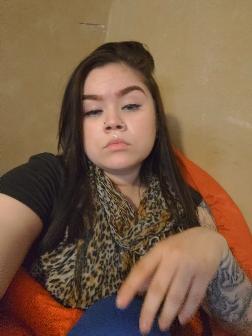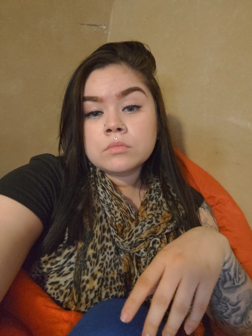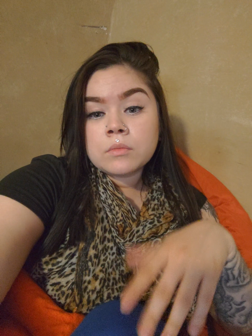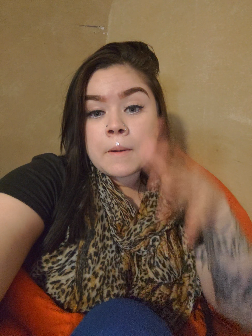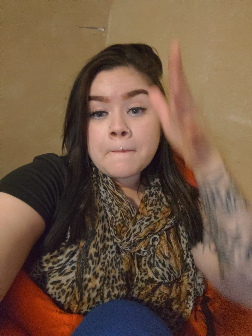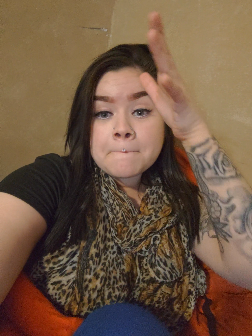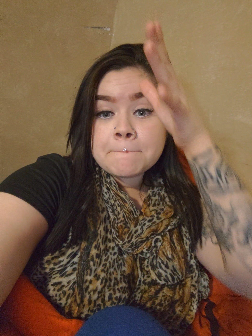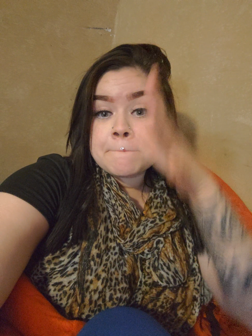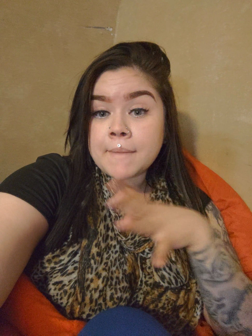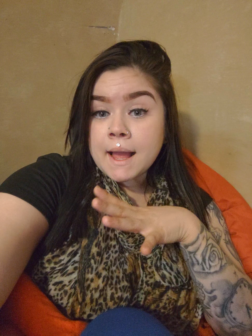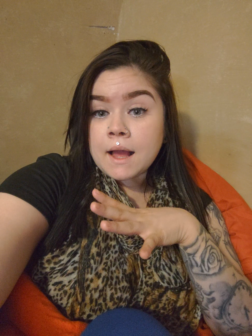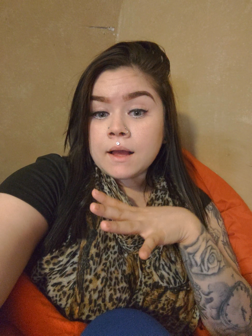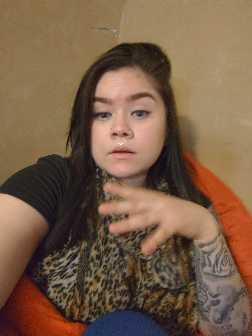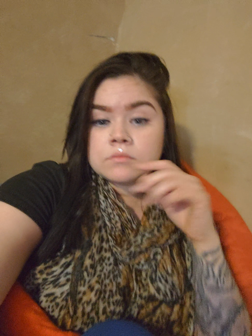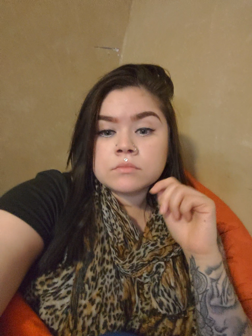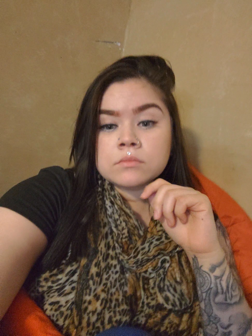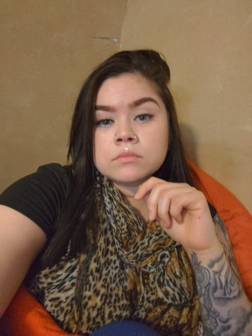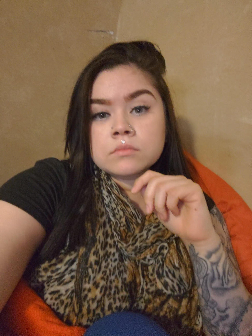man